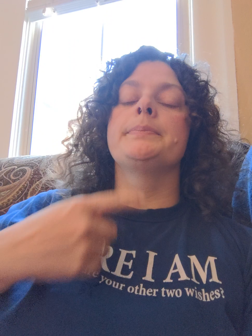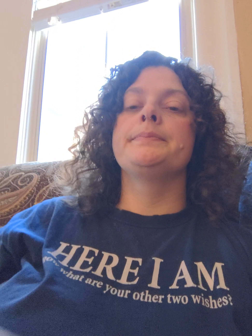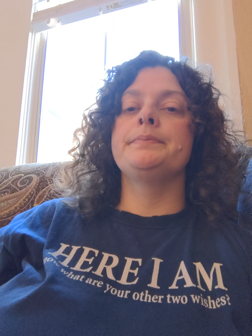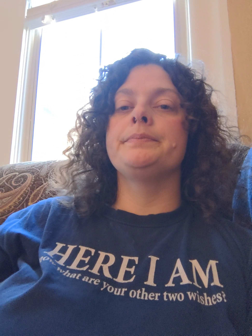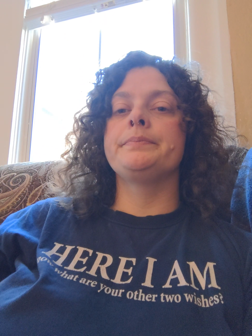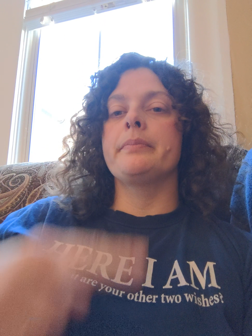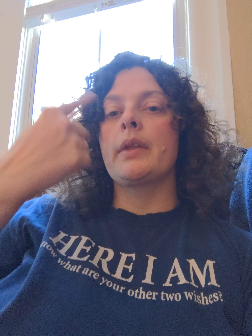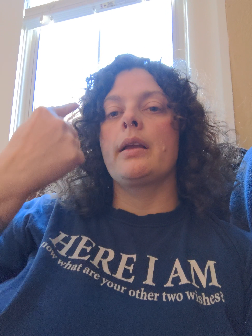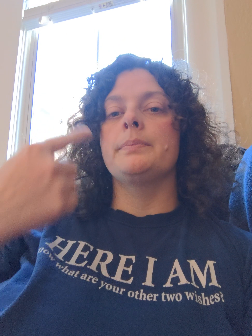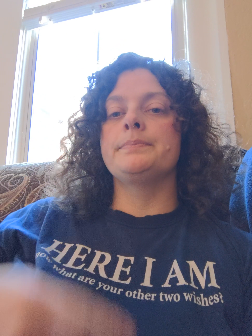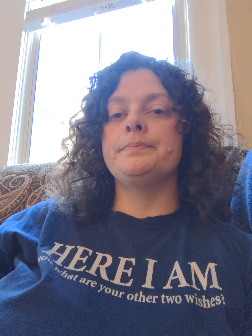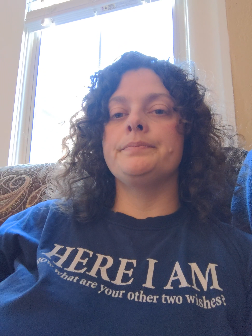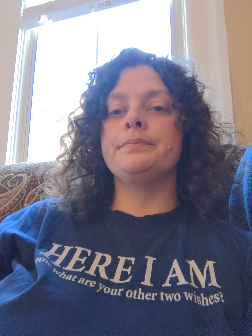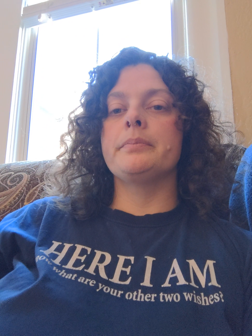black